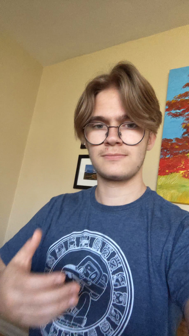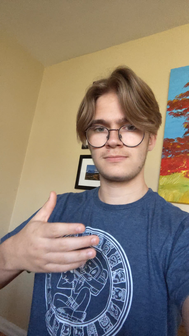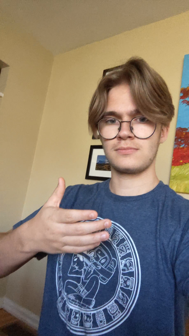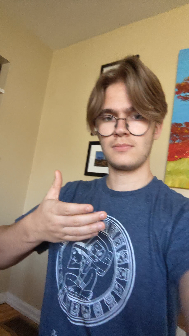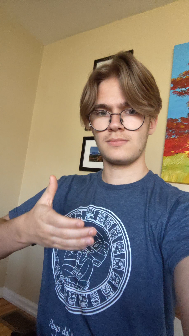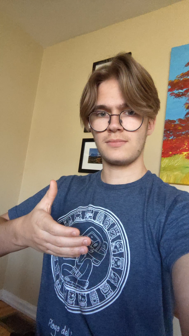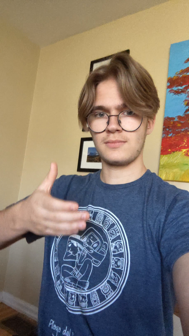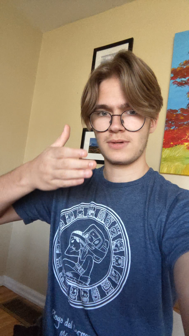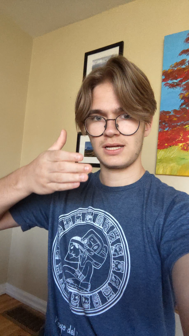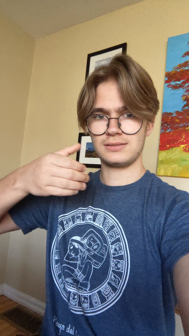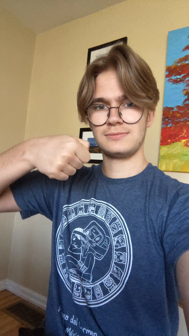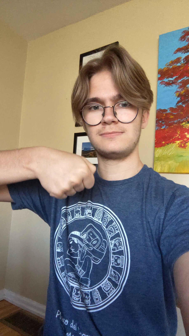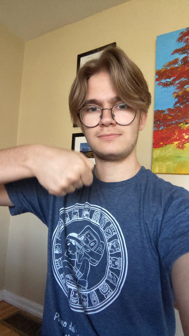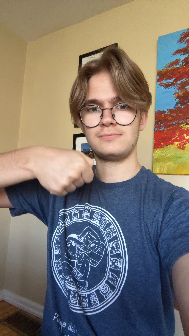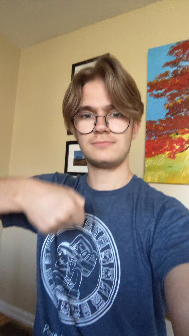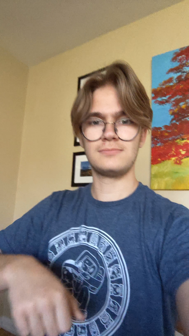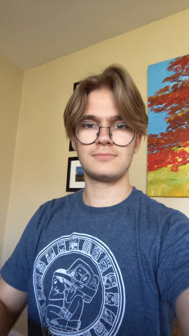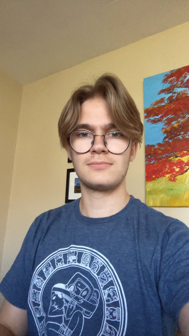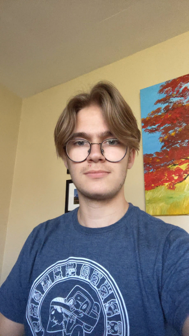bucket